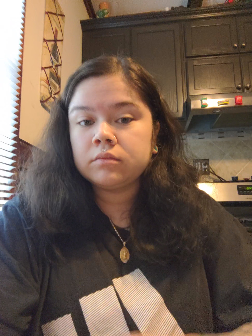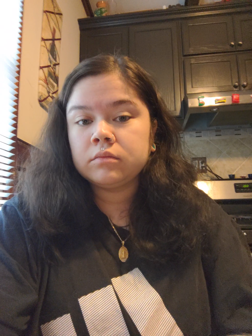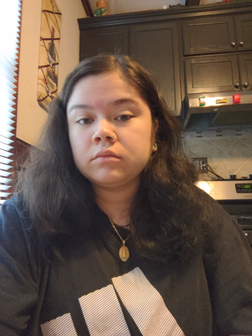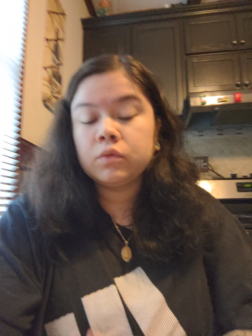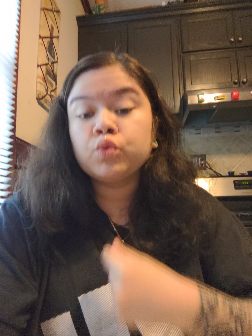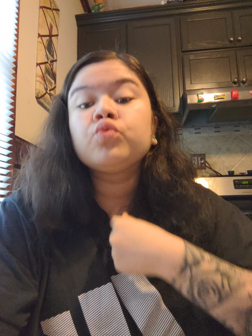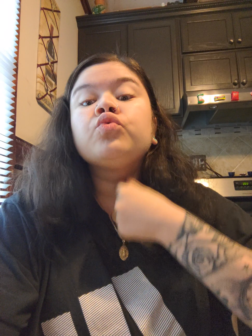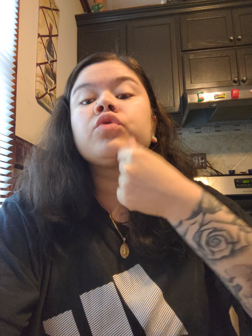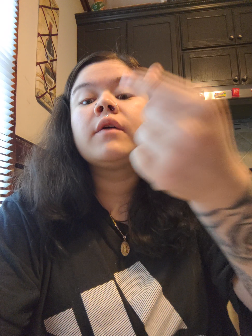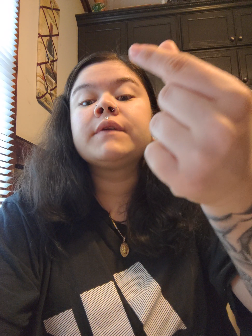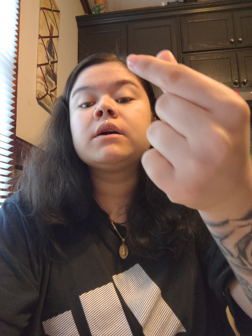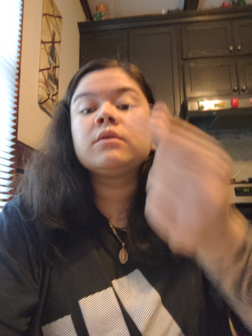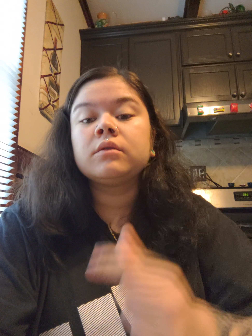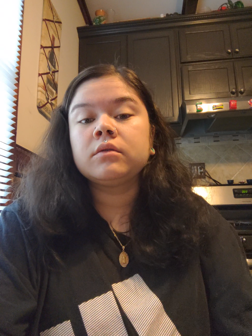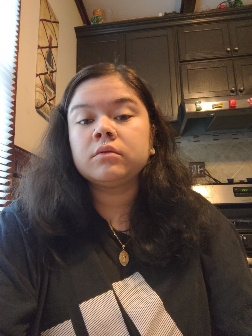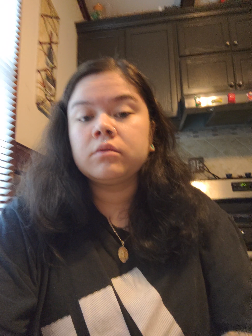giraffe